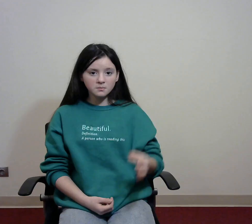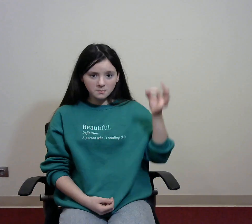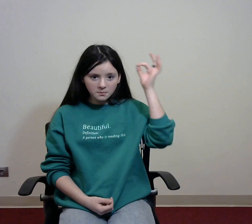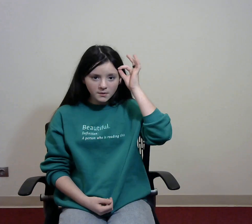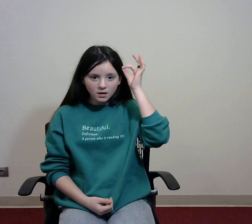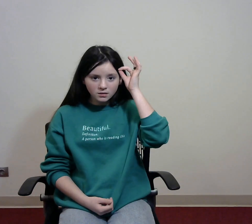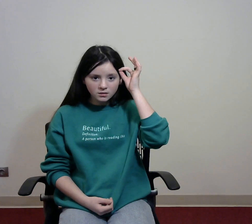xatırladım